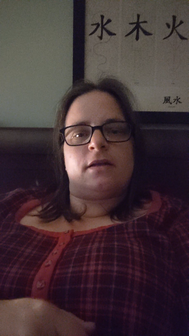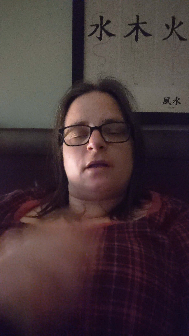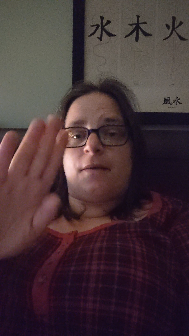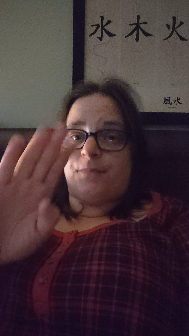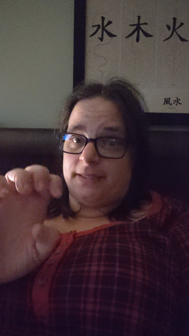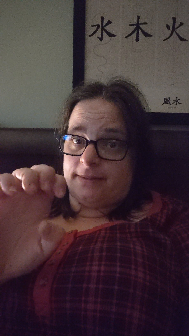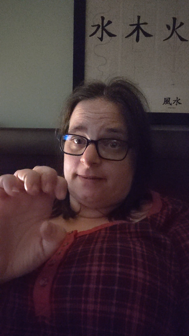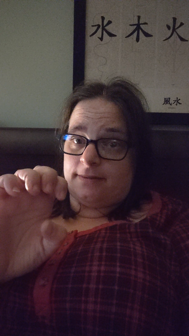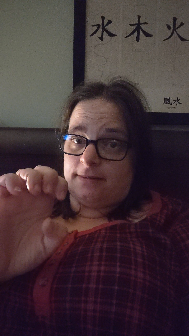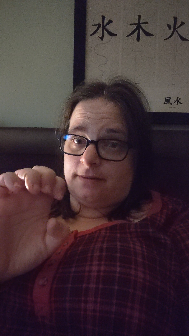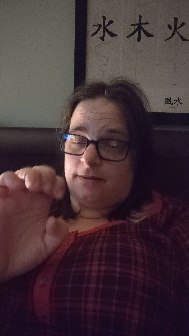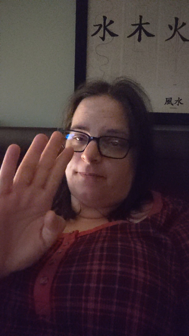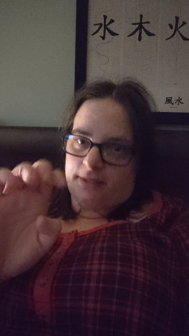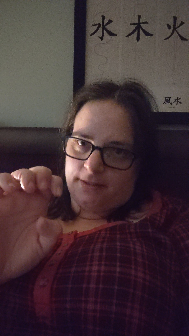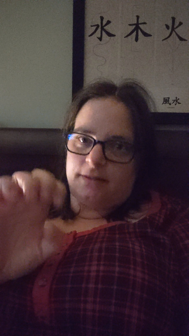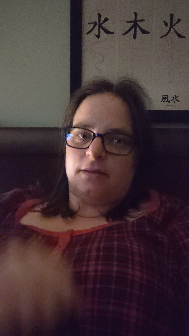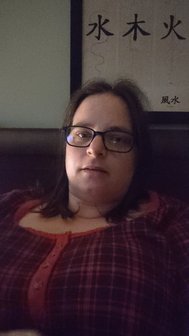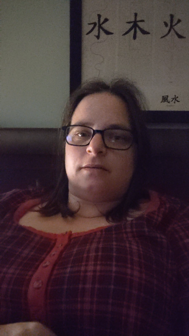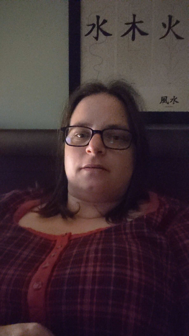be